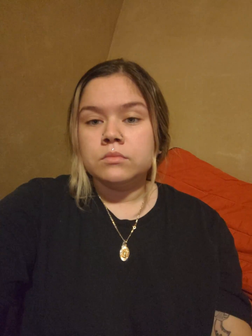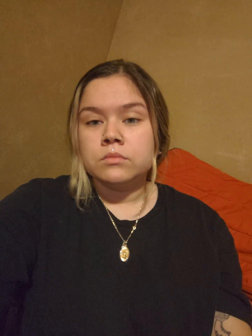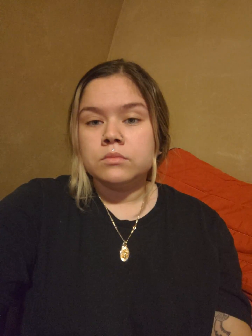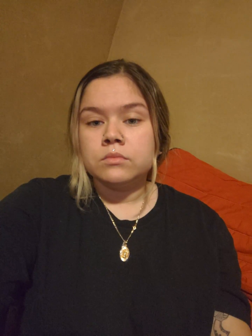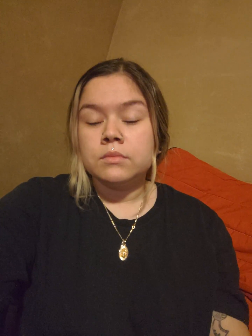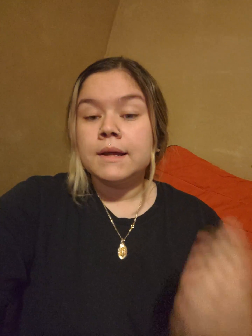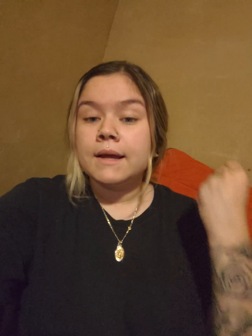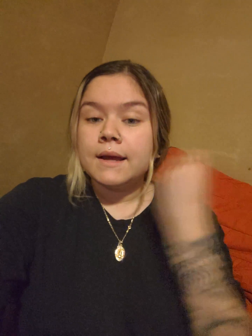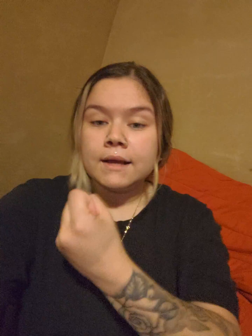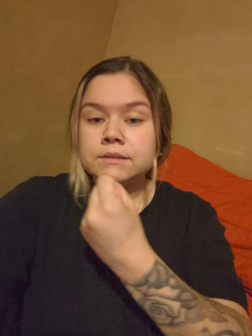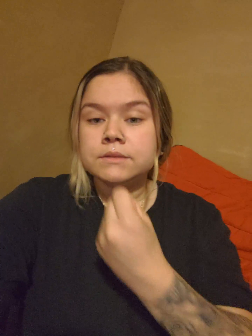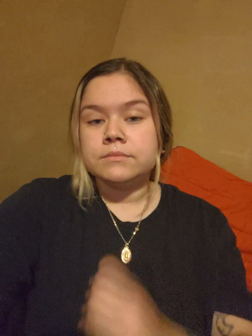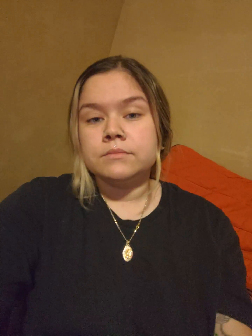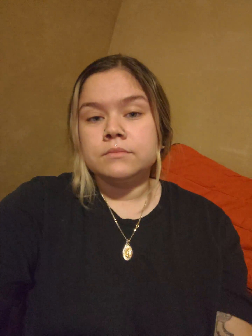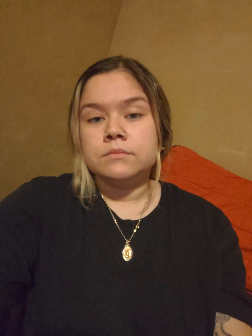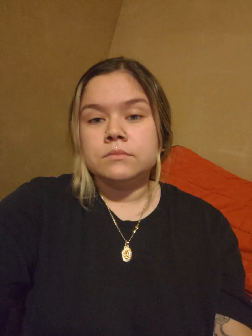hit